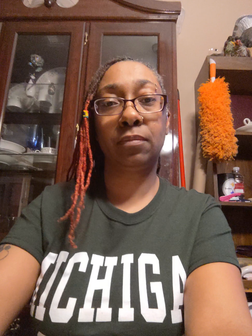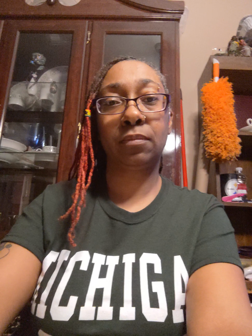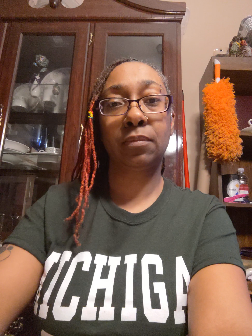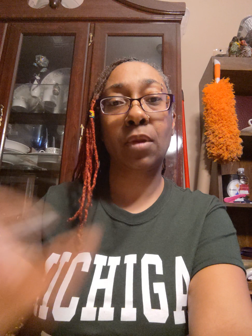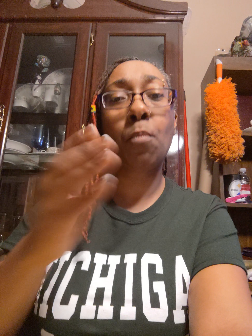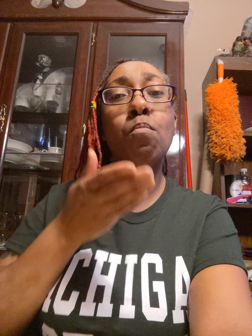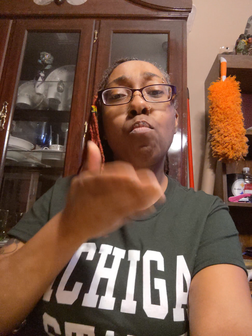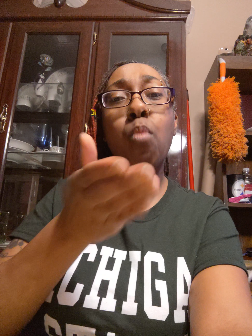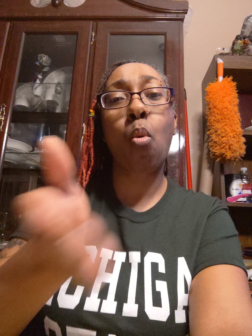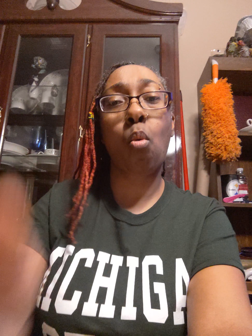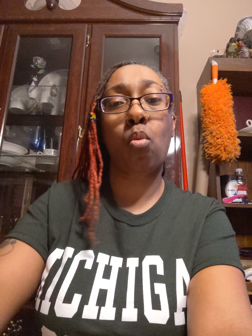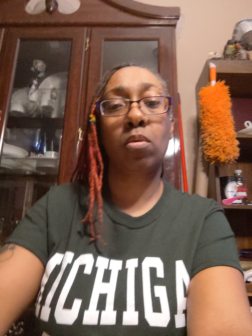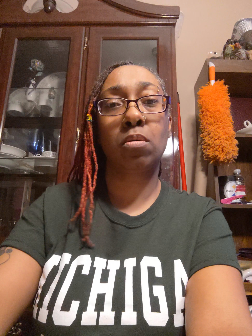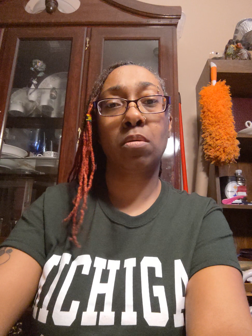boat